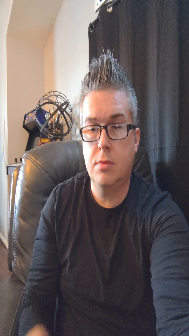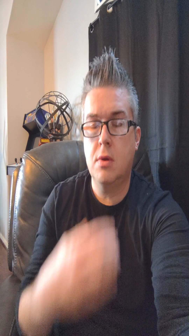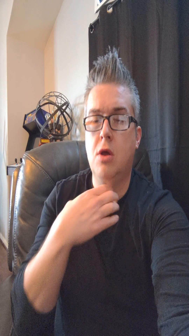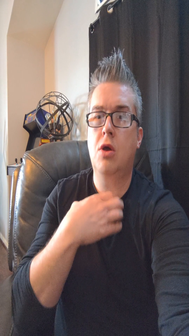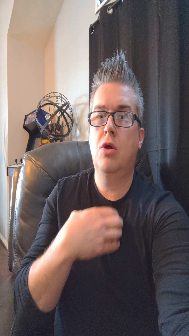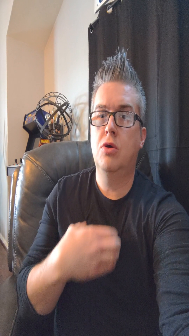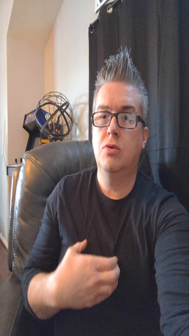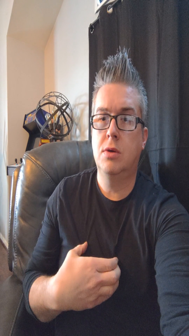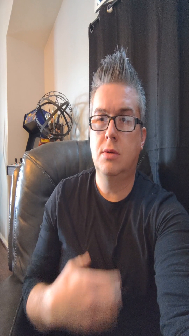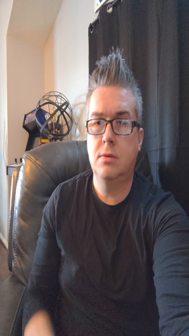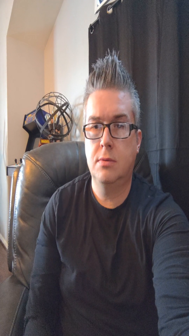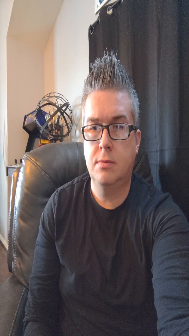hungry